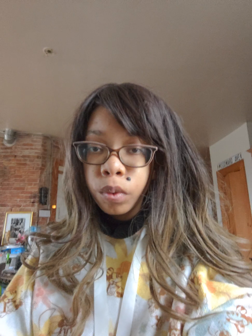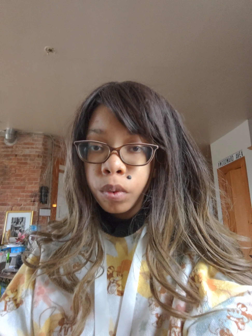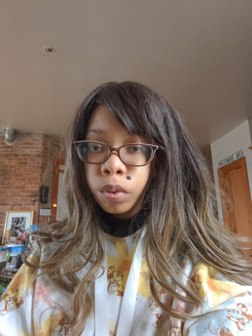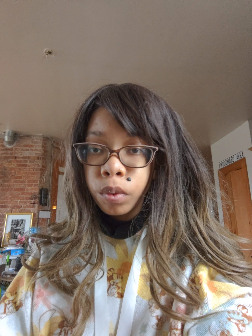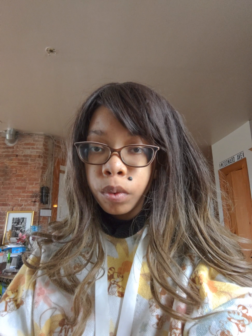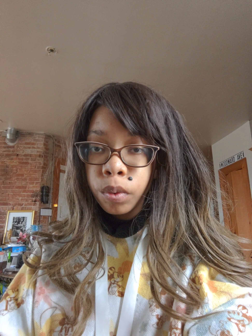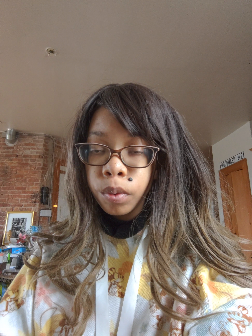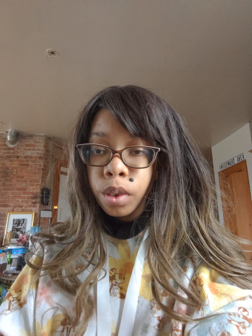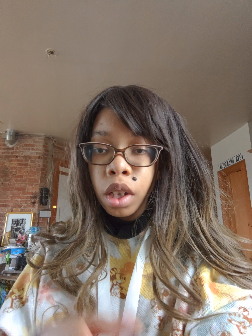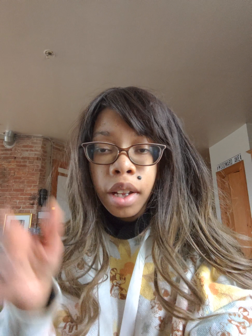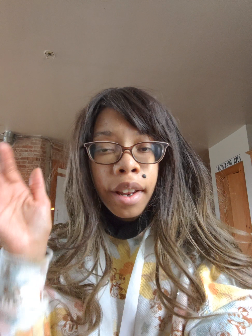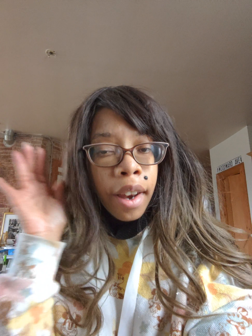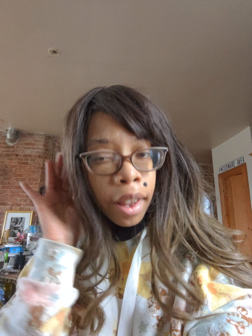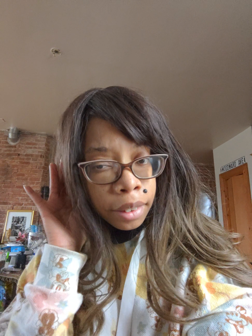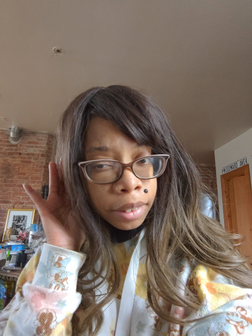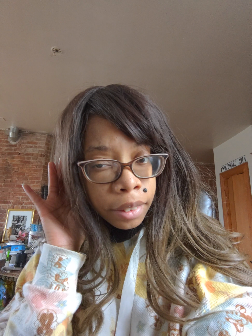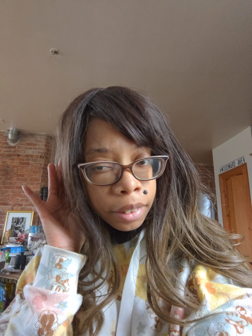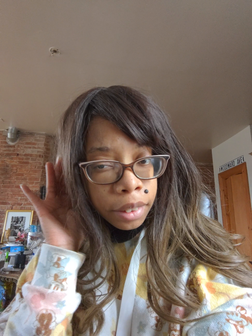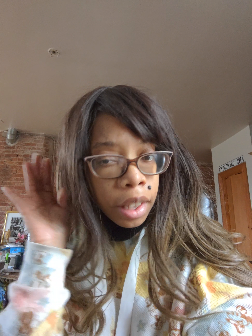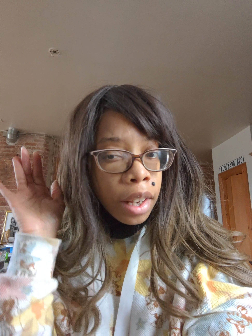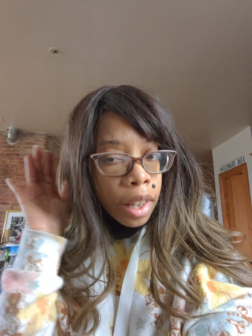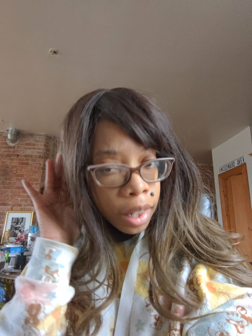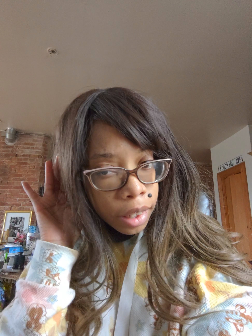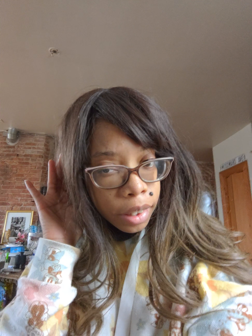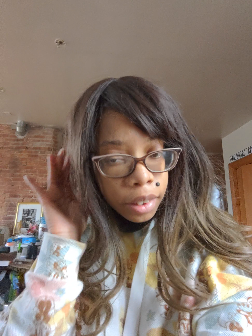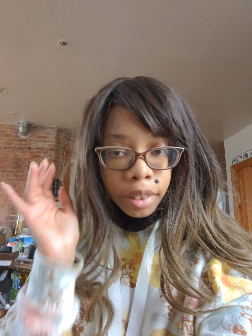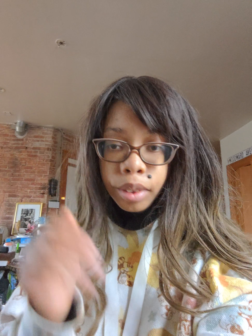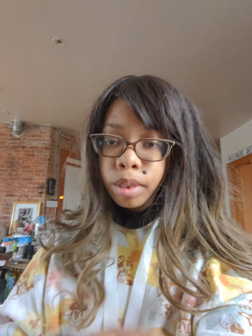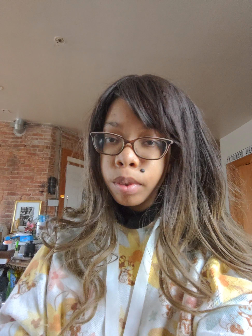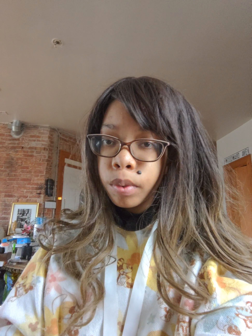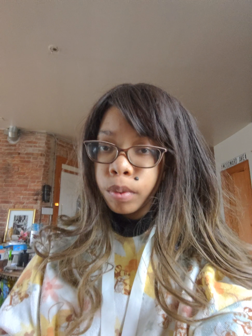listen